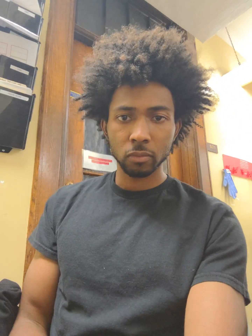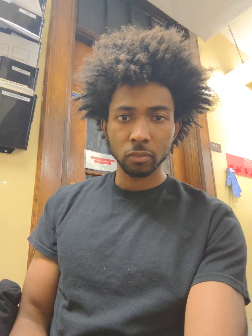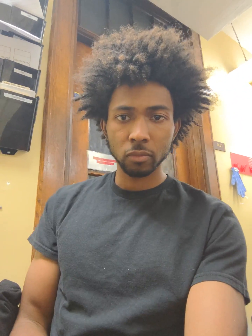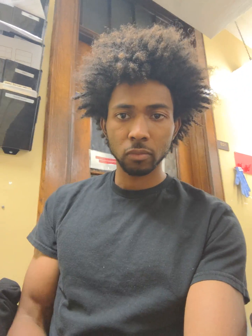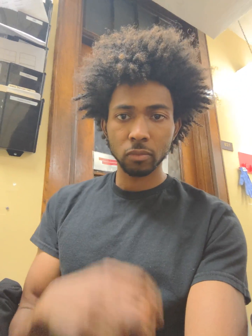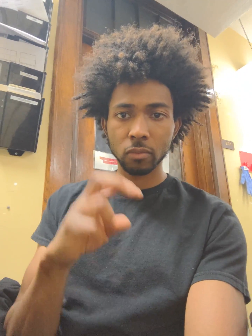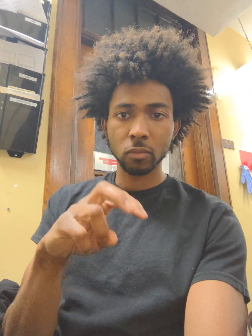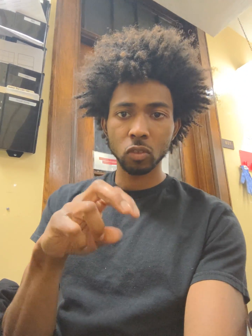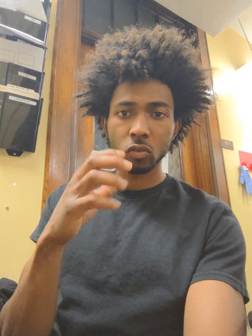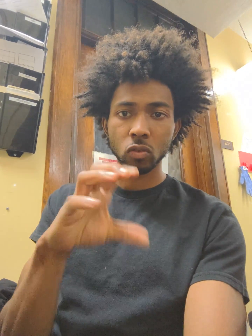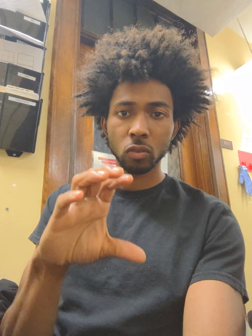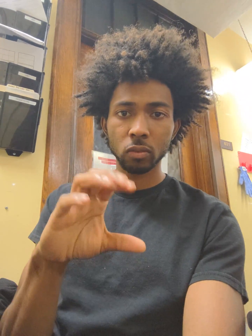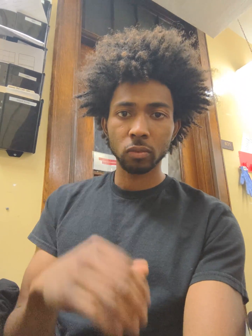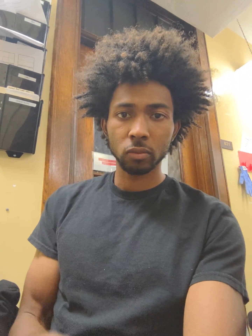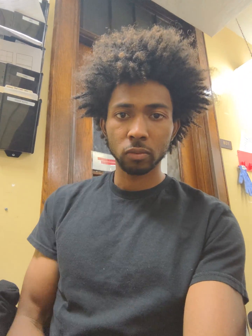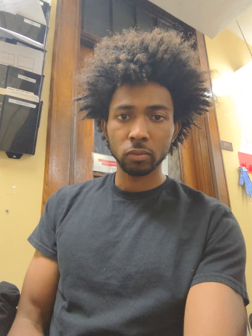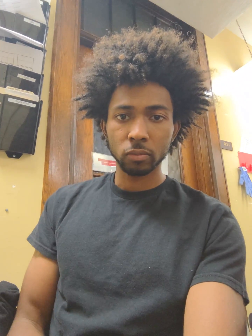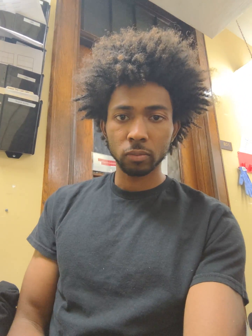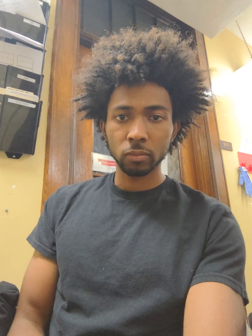potato chip